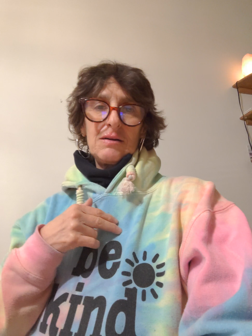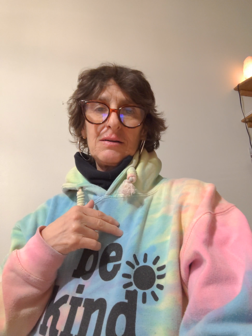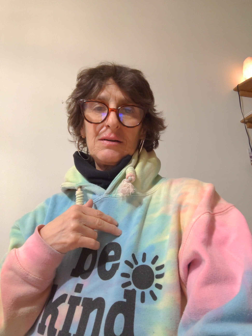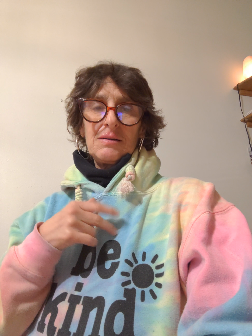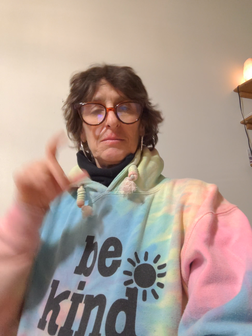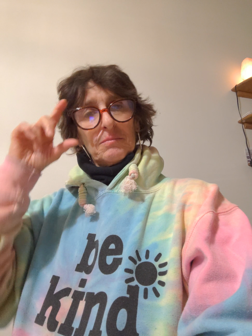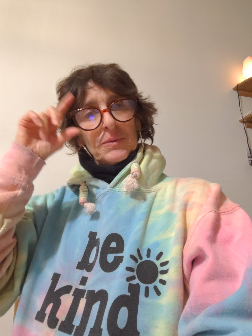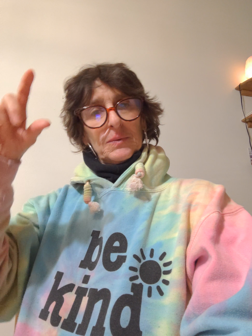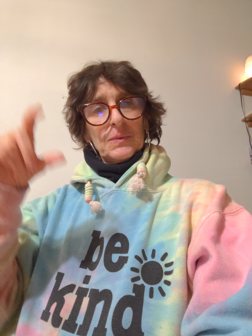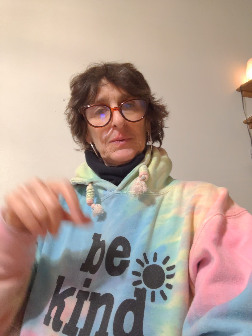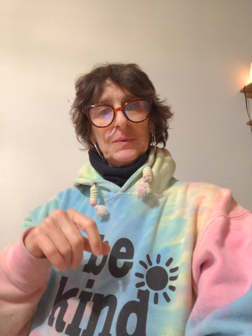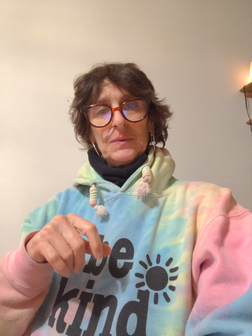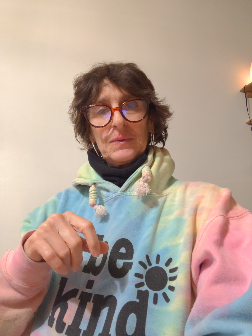moon